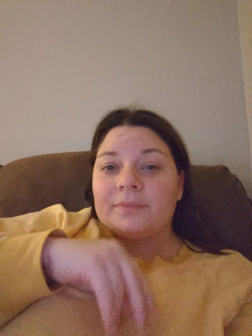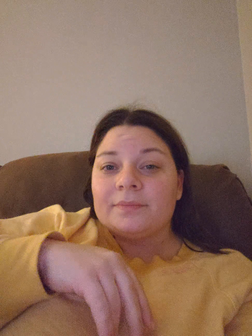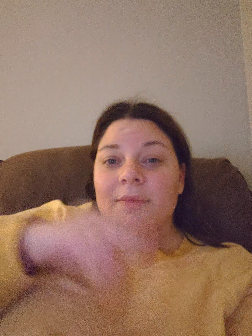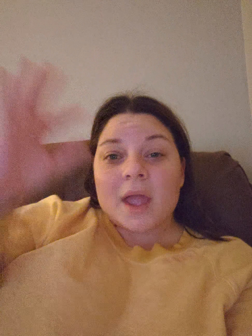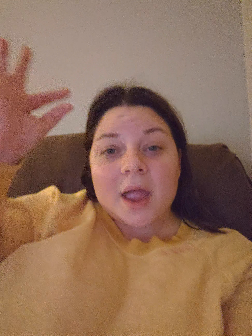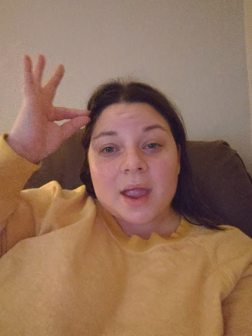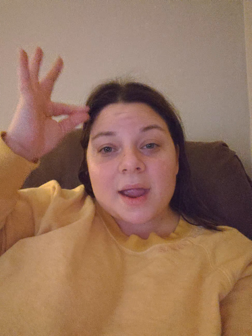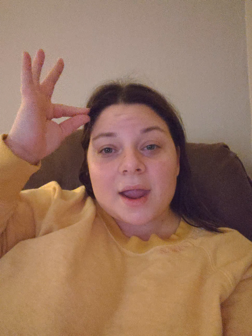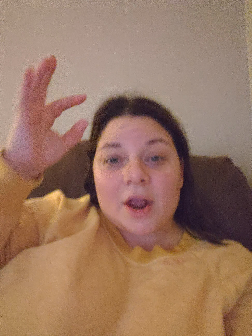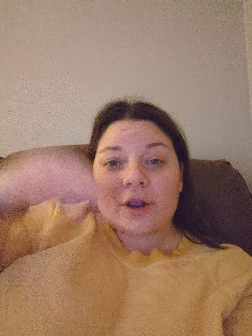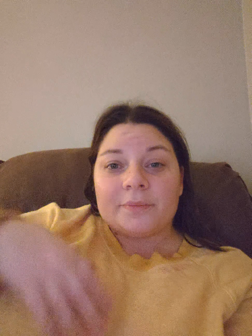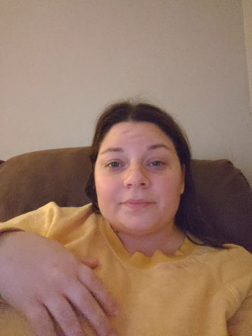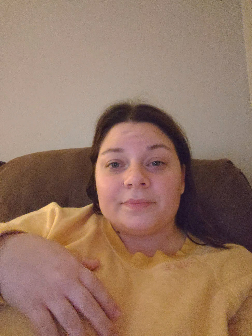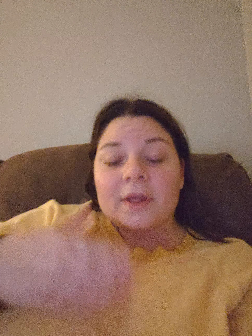hair